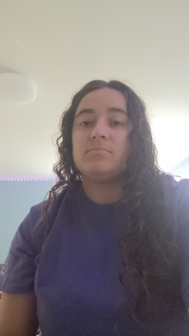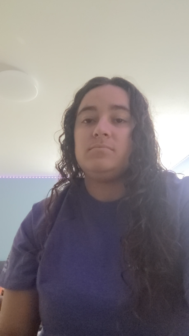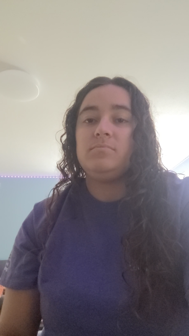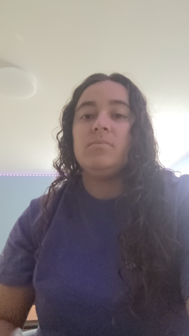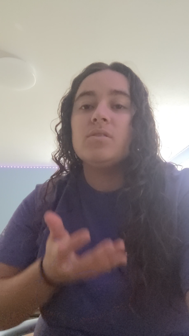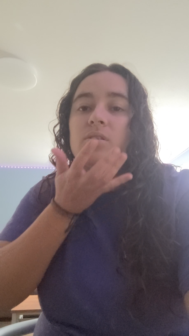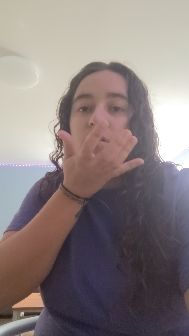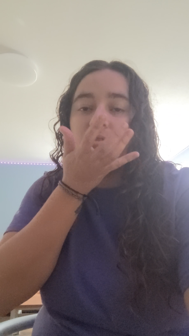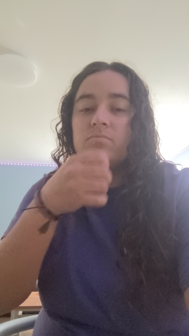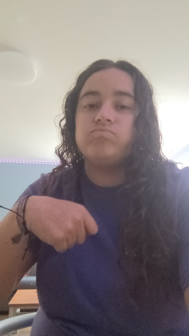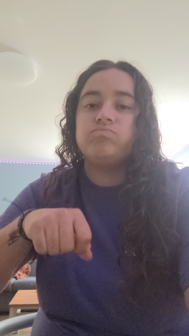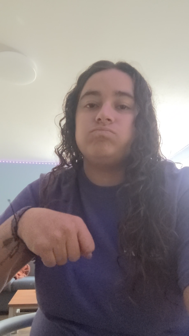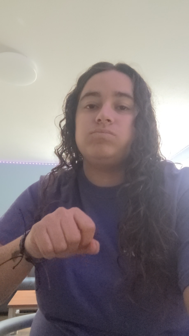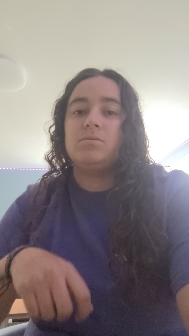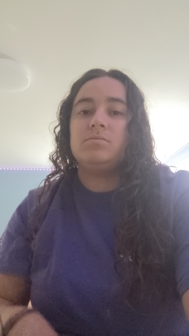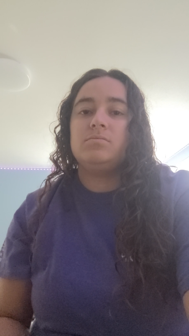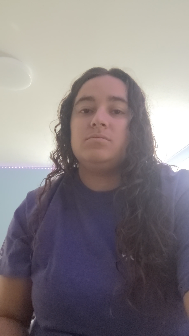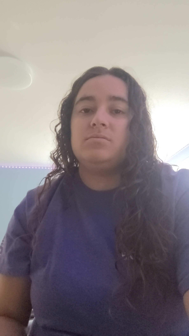lawn mower